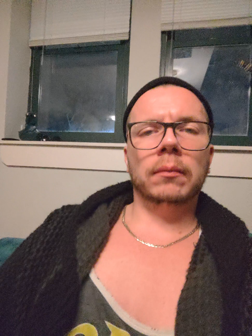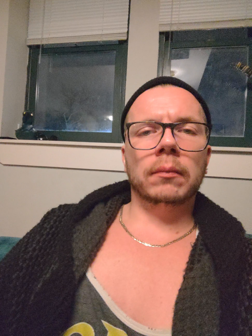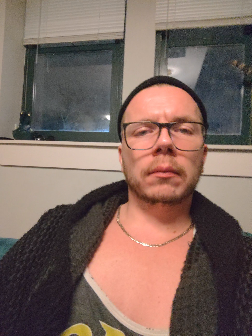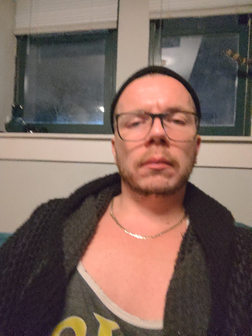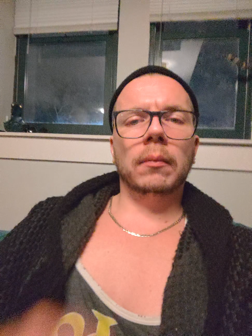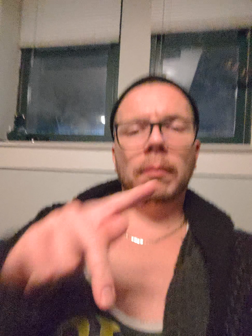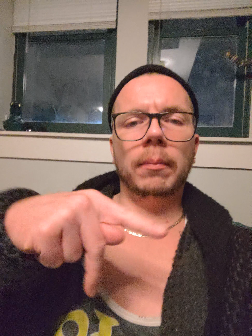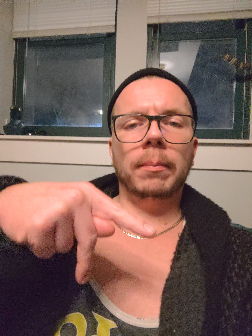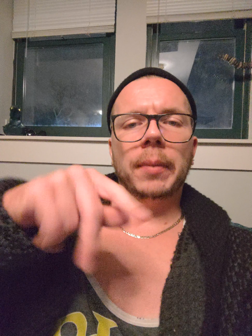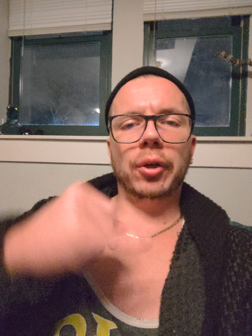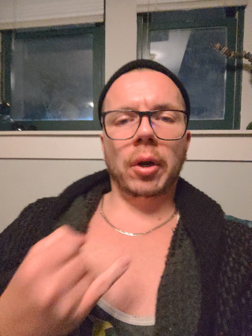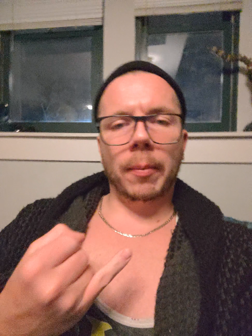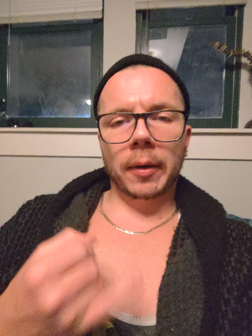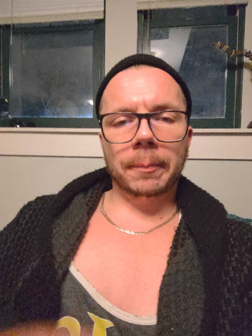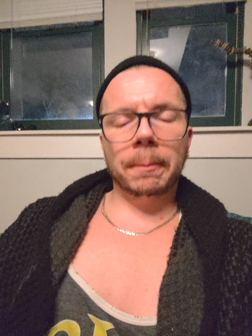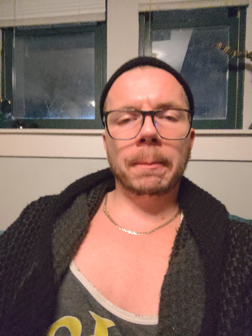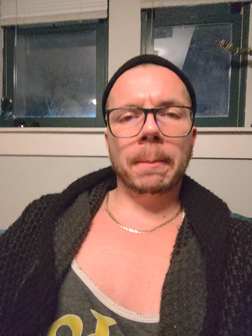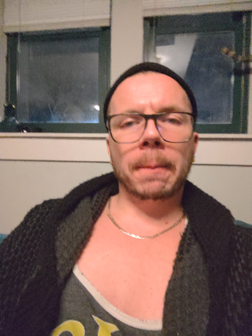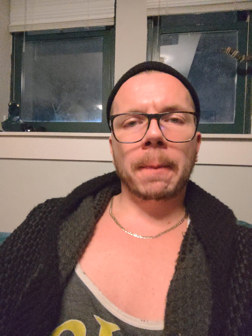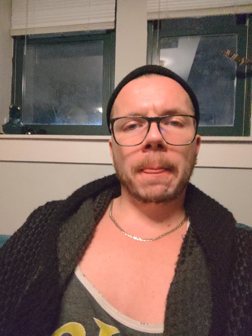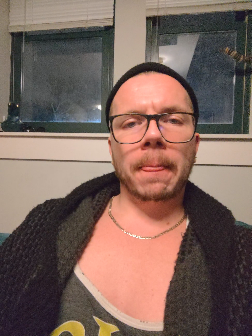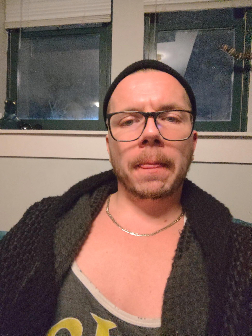pajamas